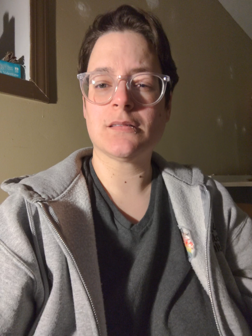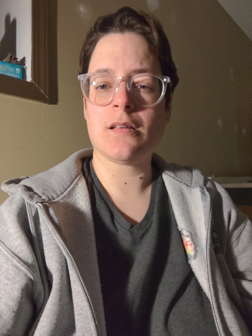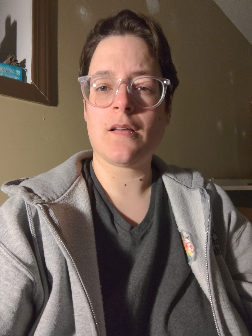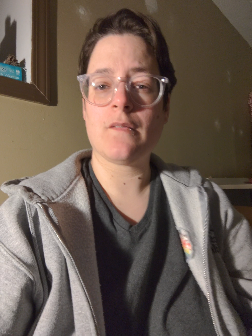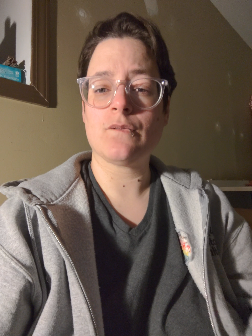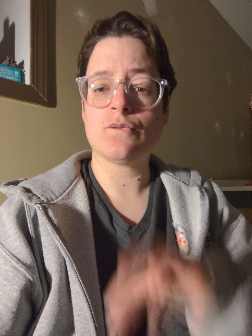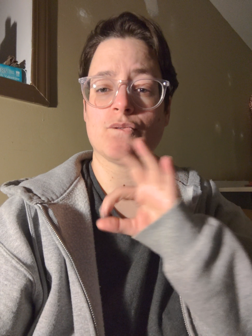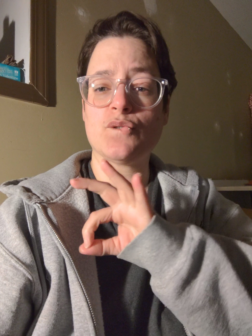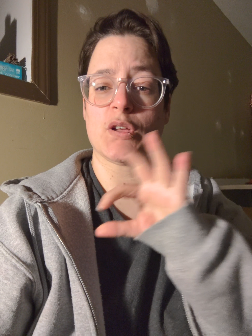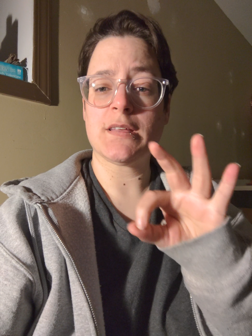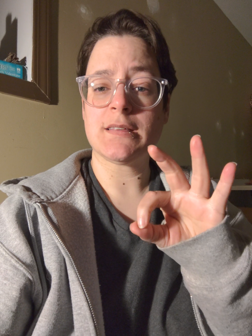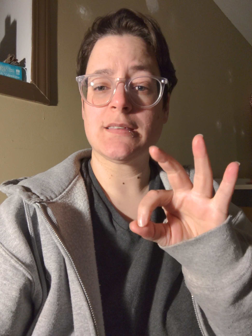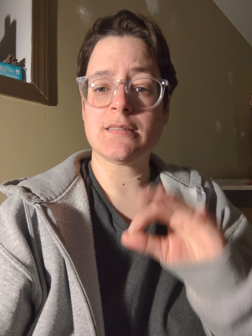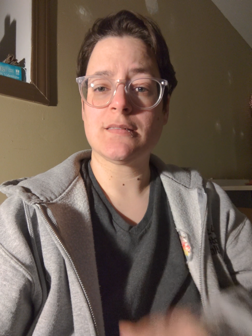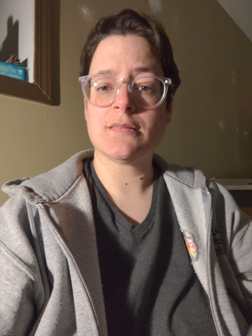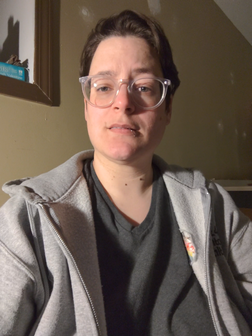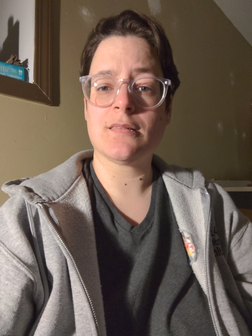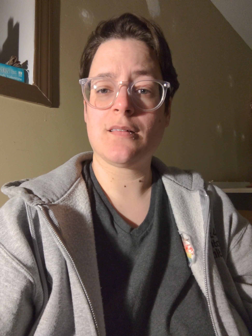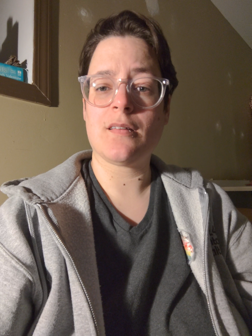french fries